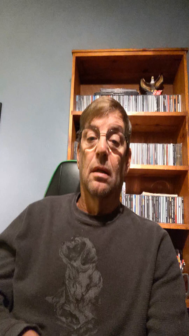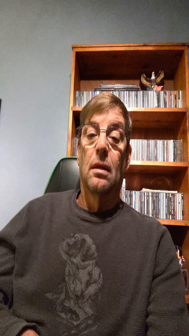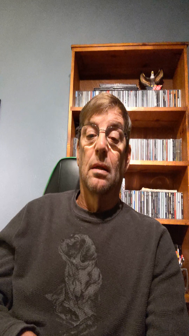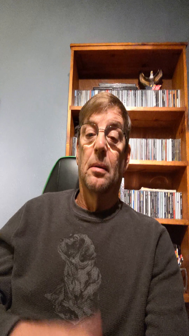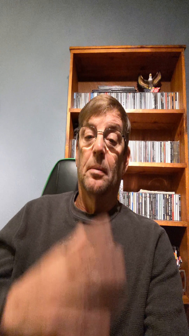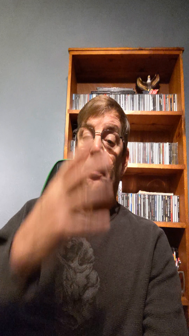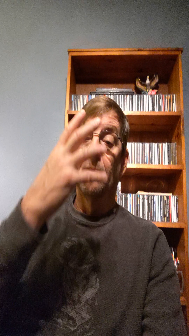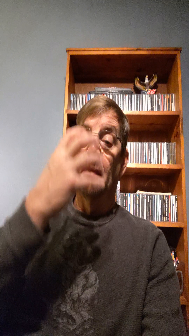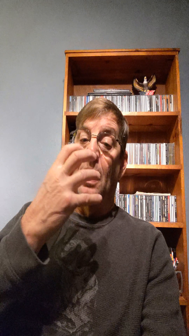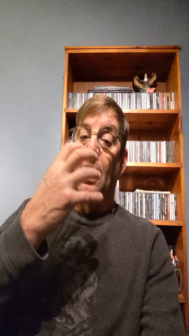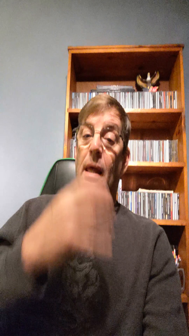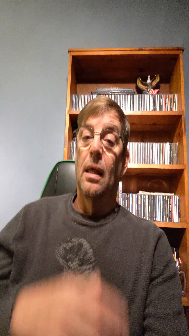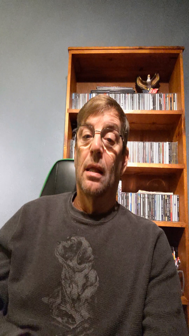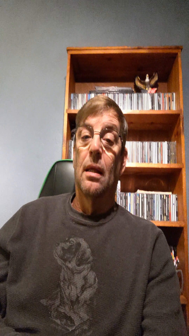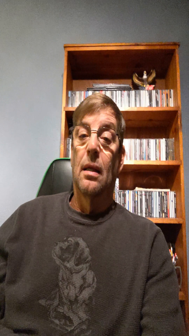mad